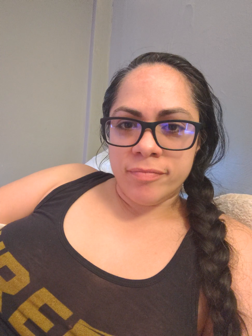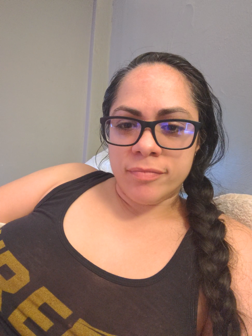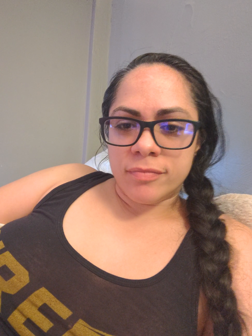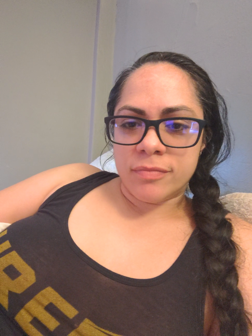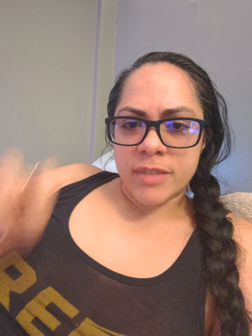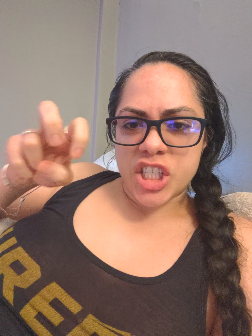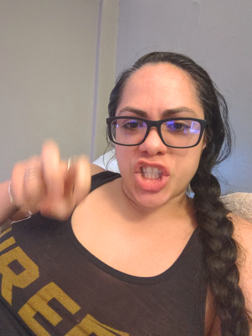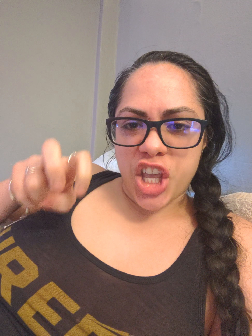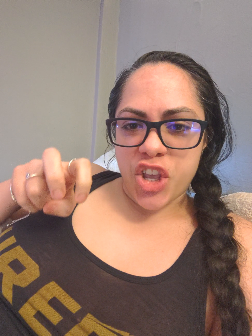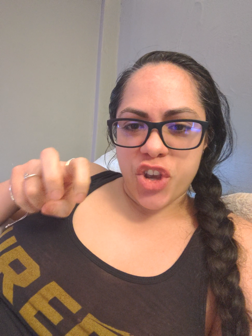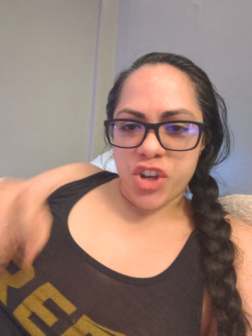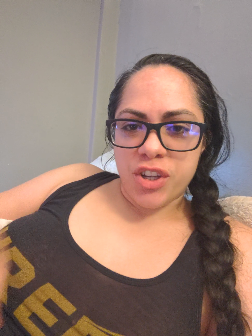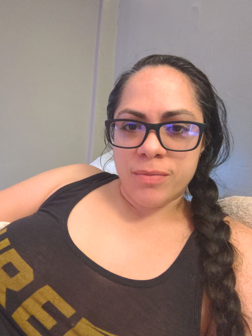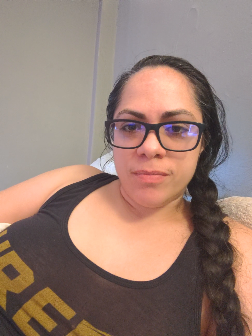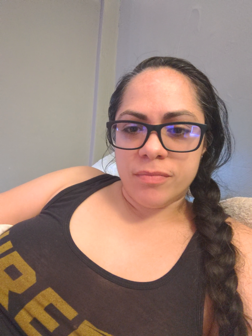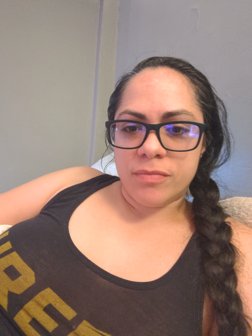chair